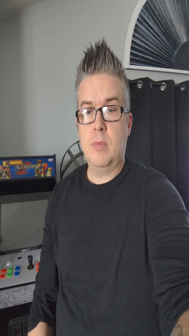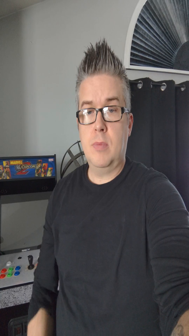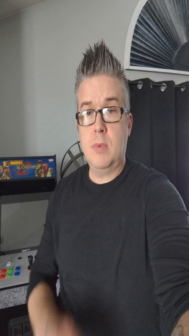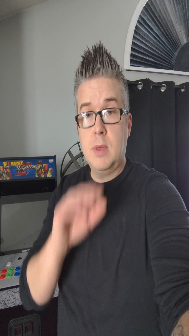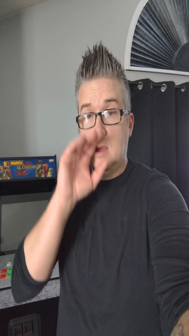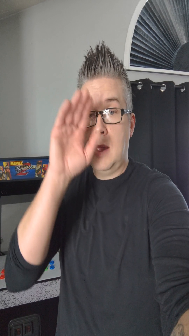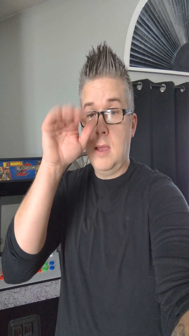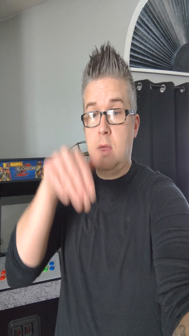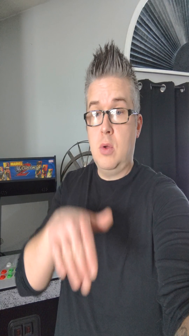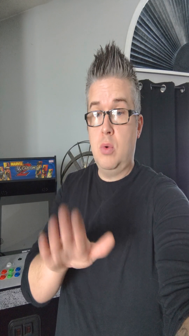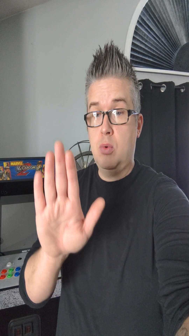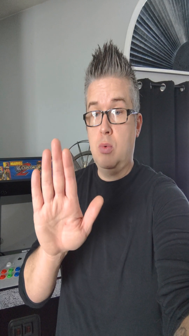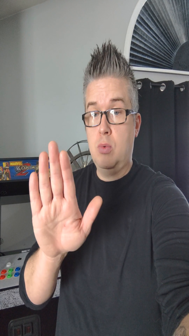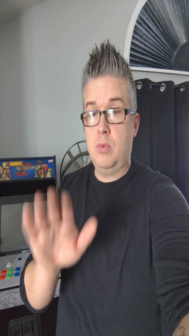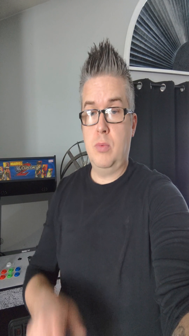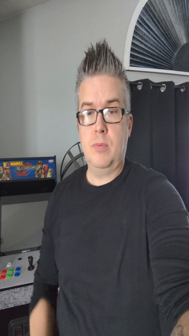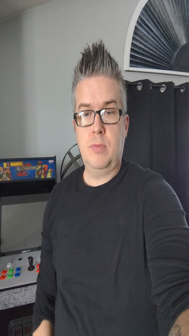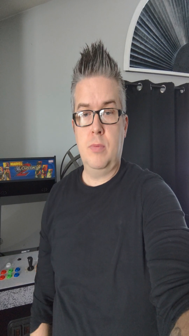elephant